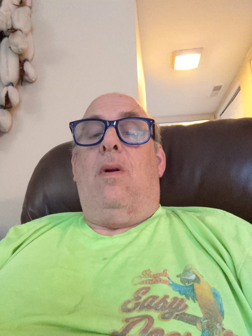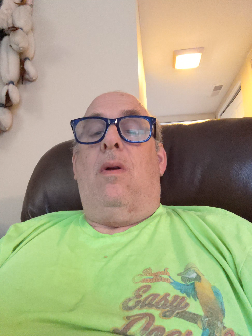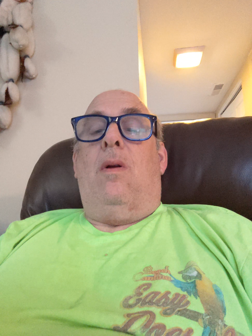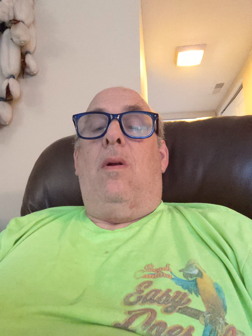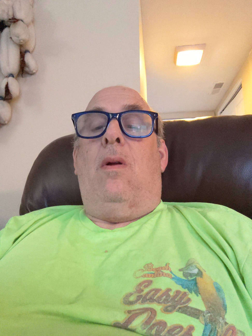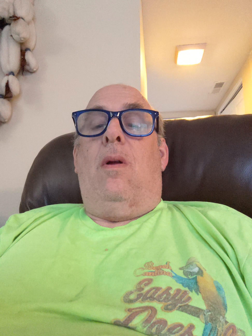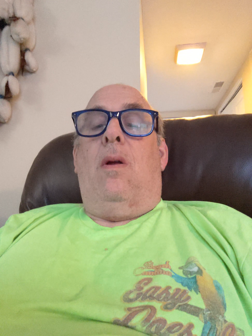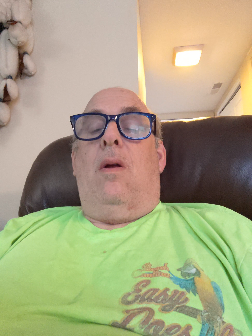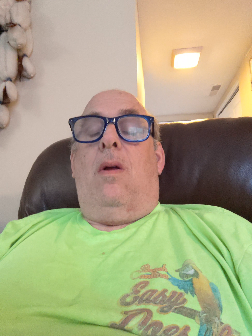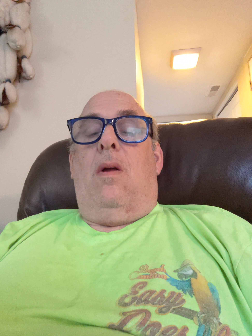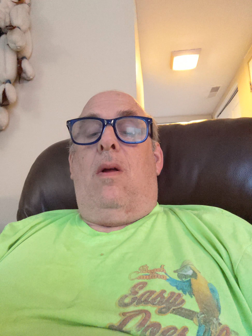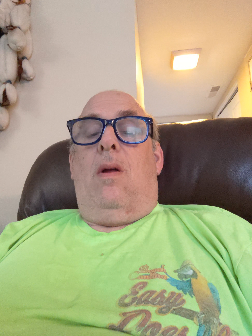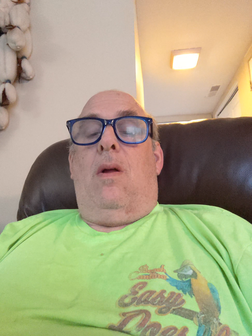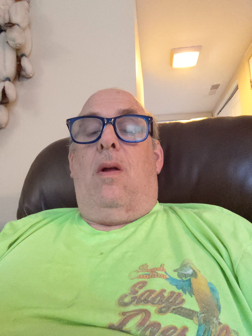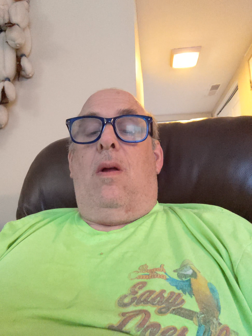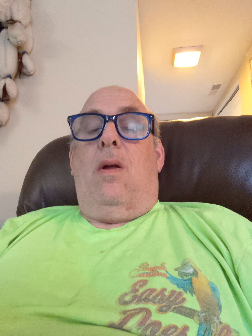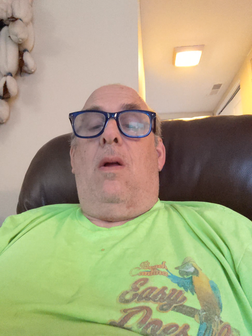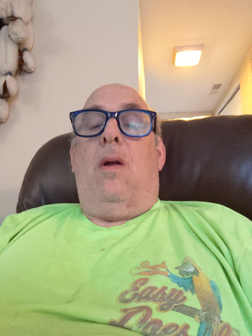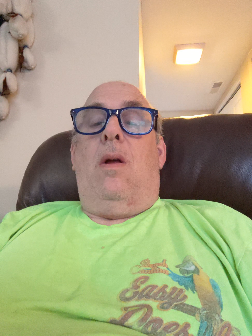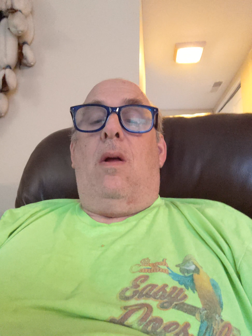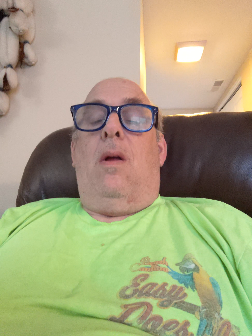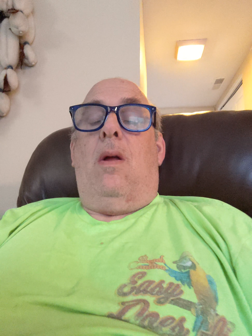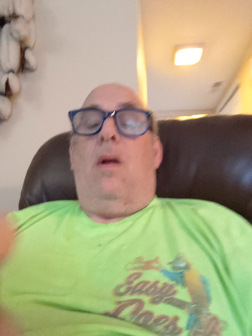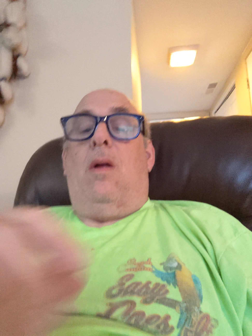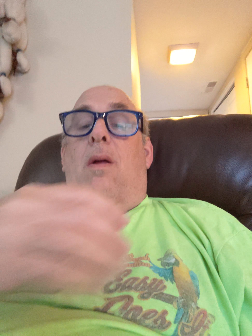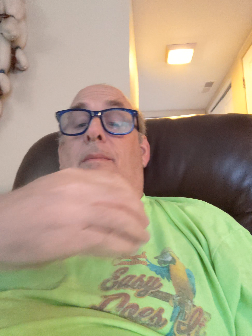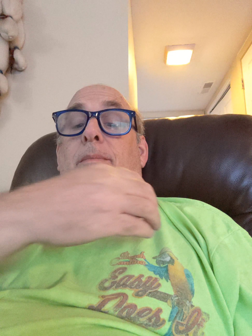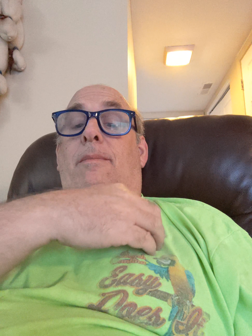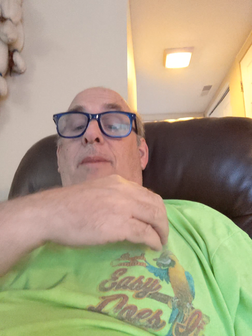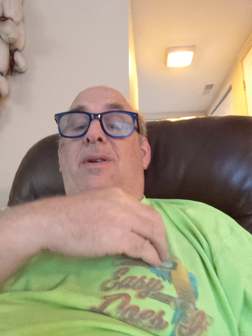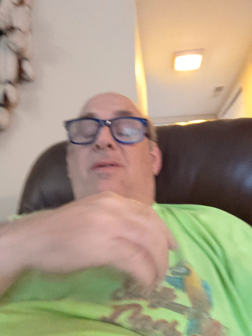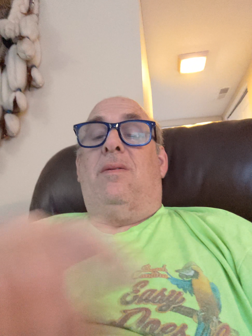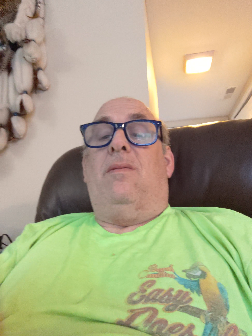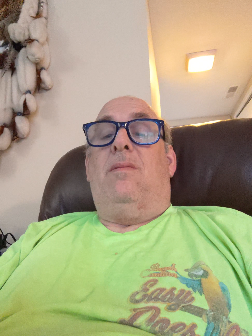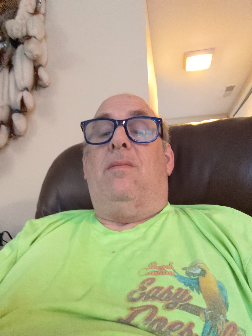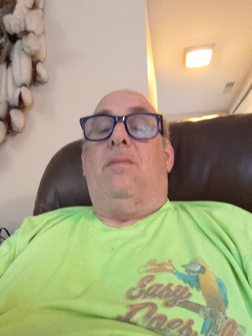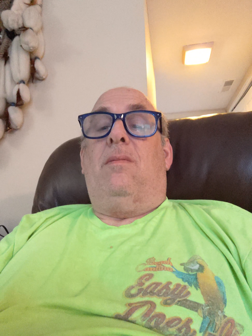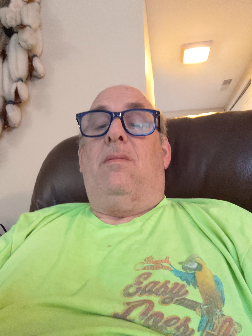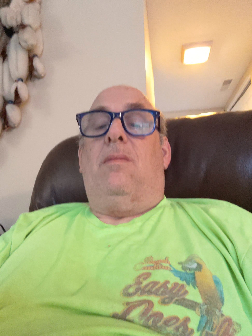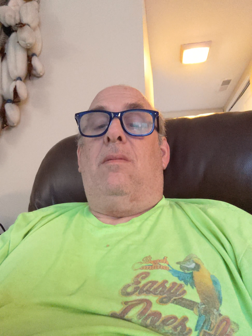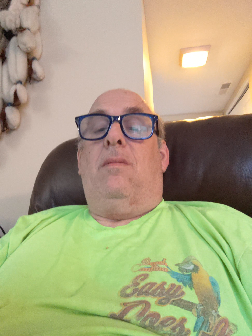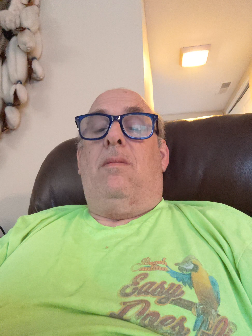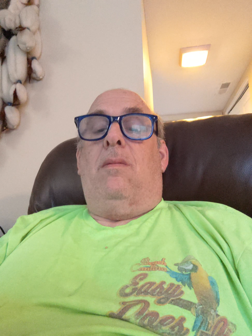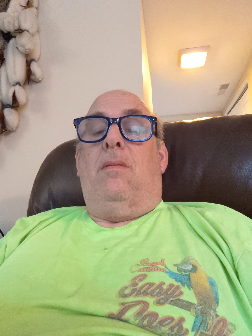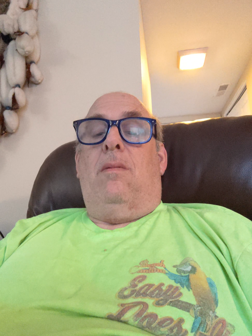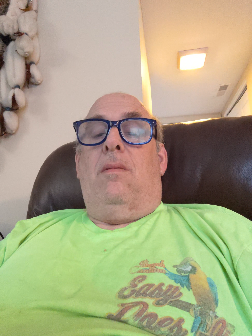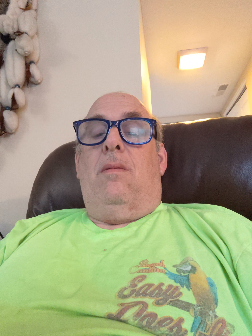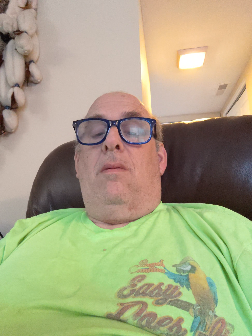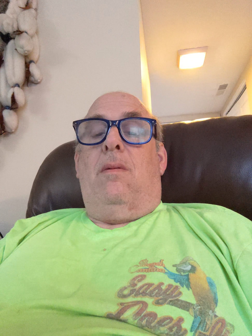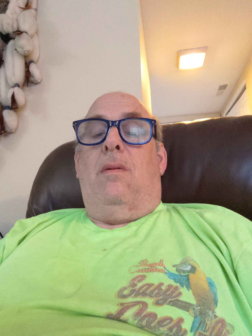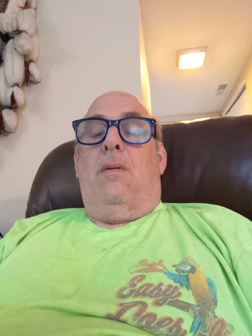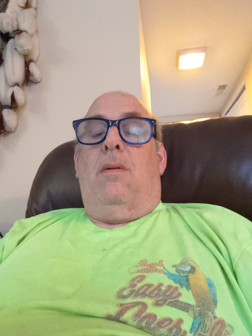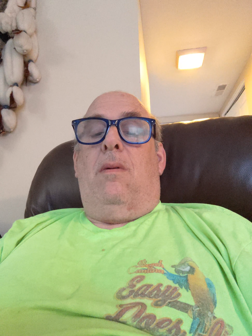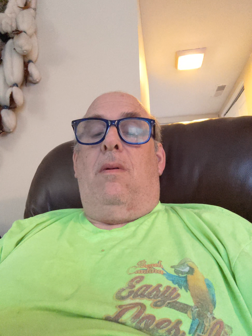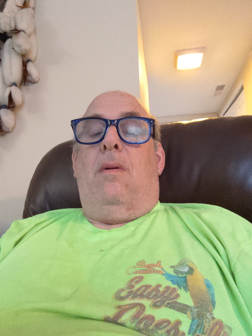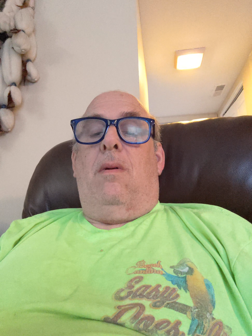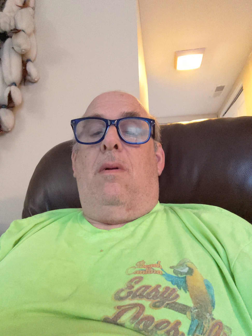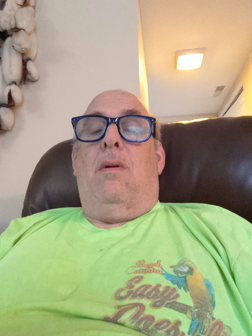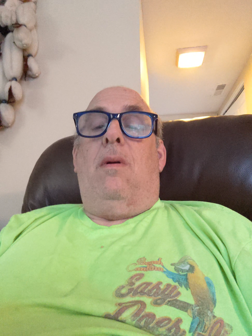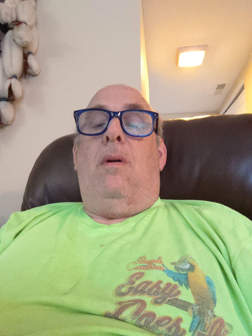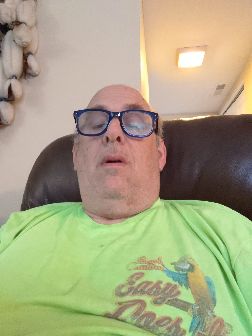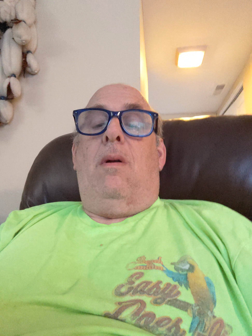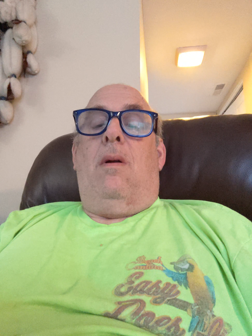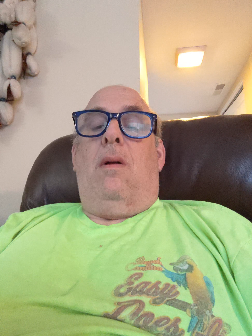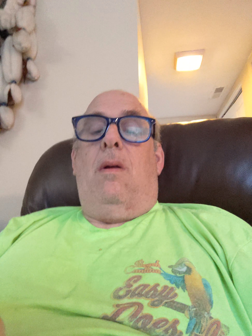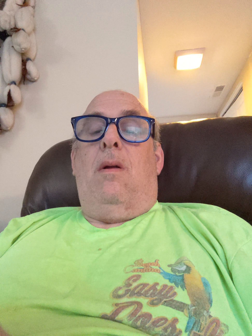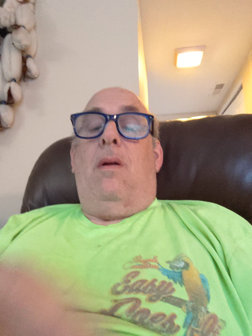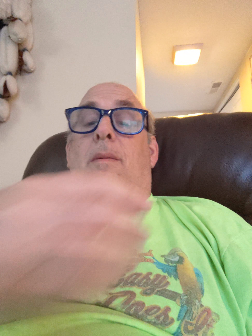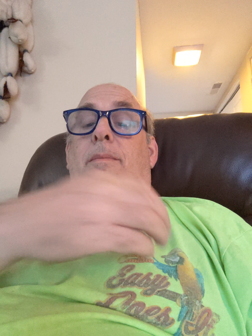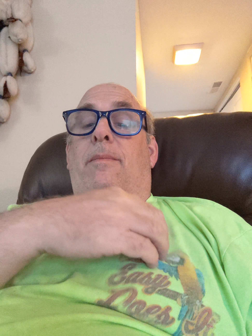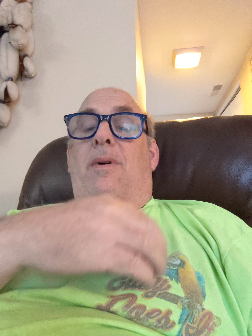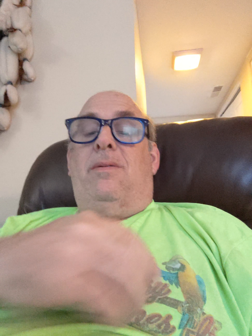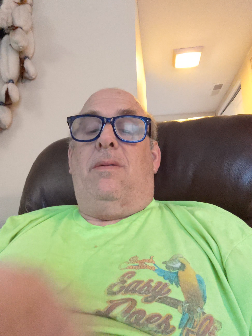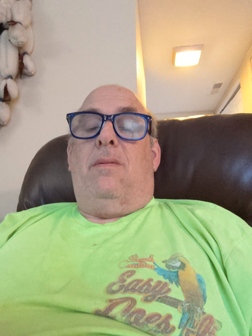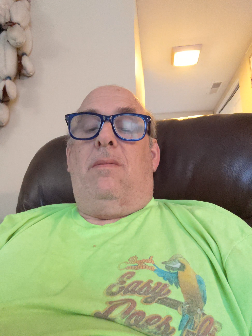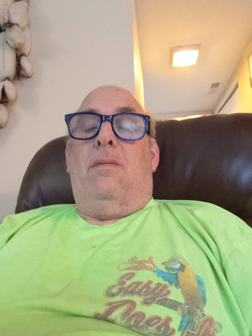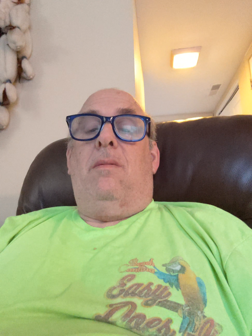police